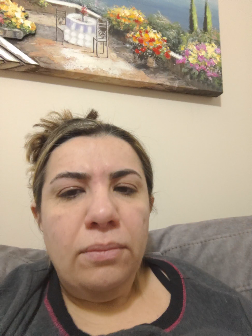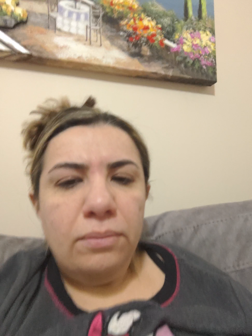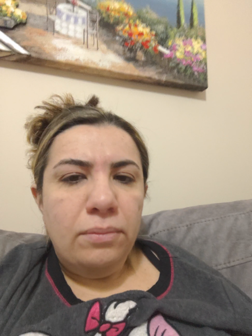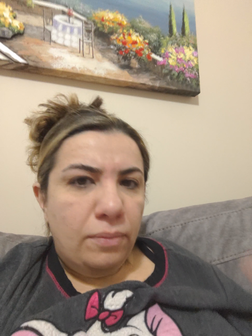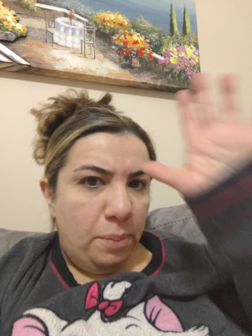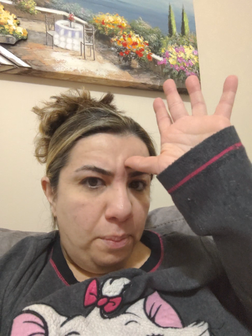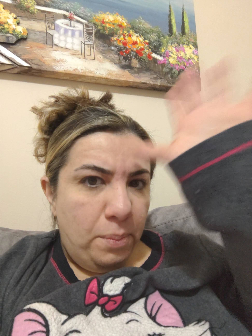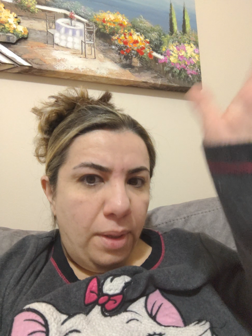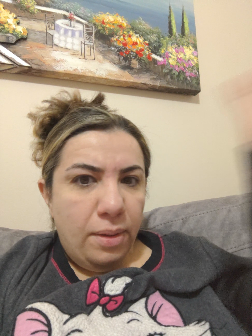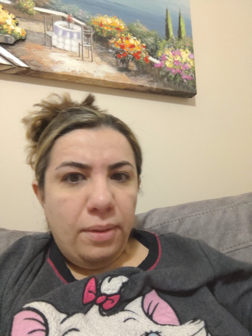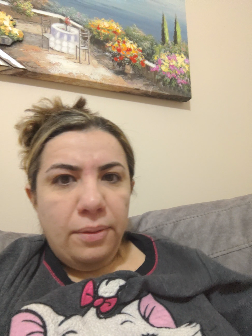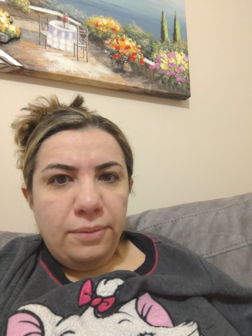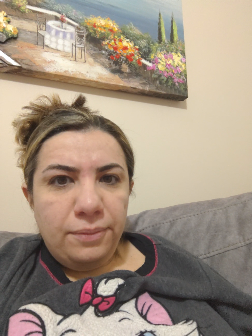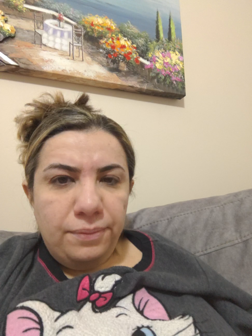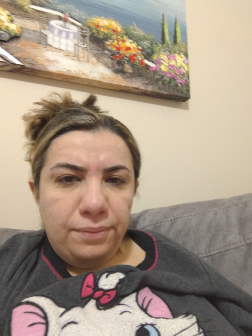grandpa